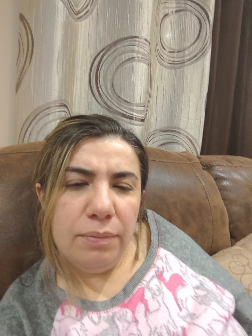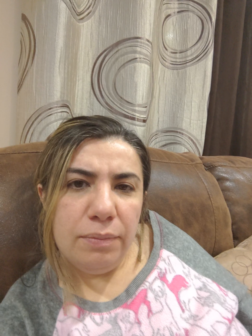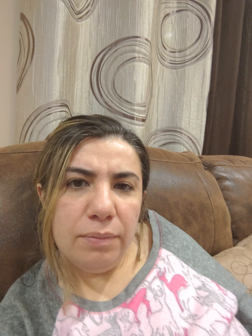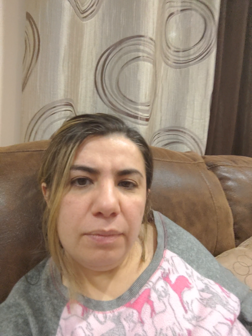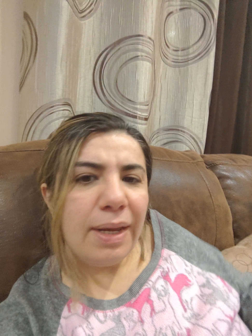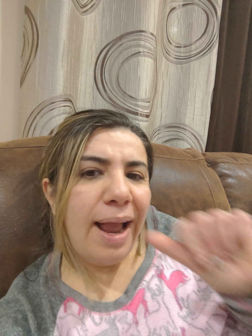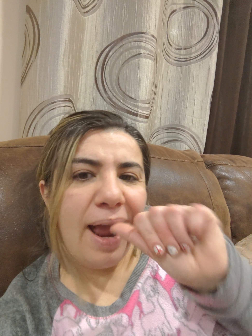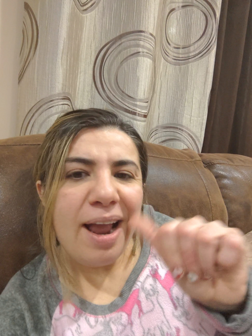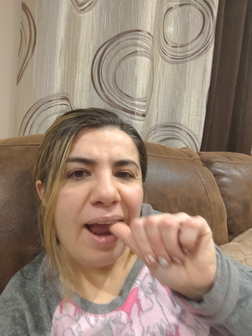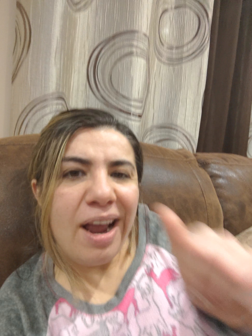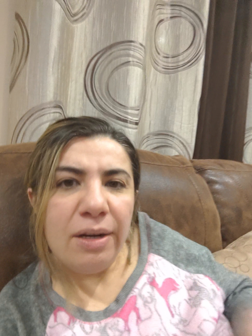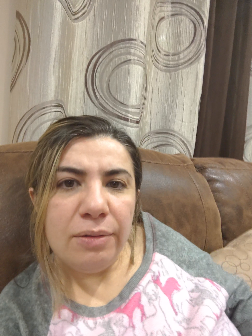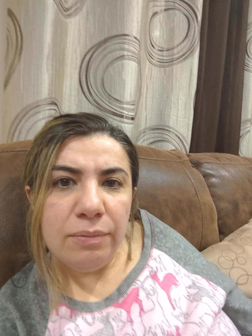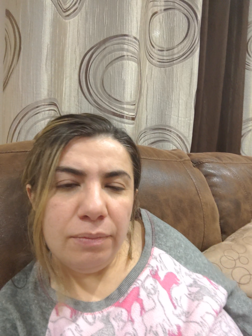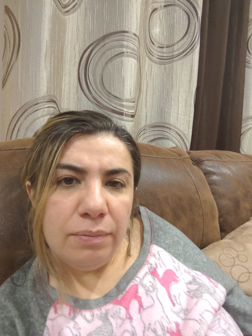nuts